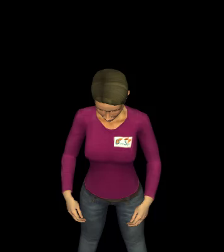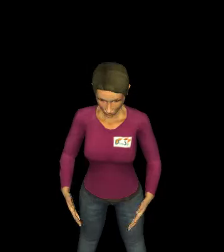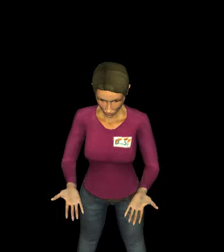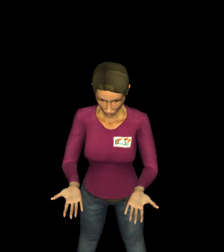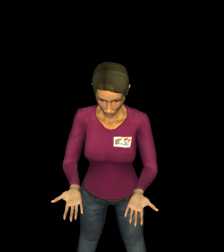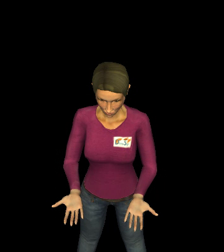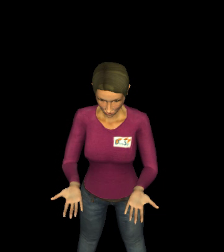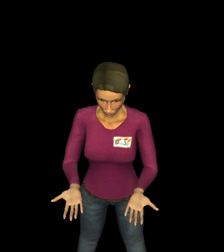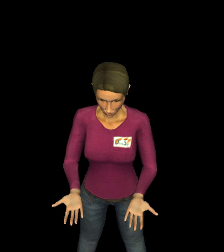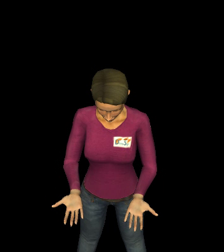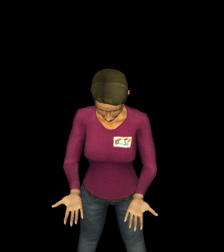الآن